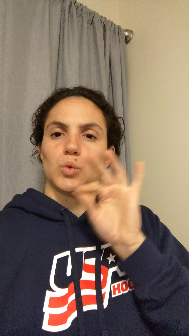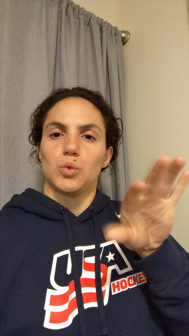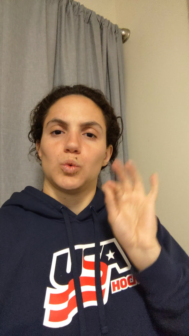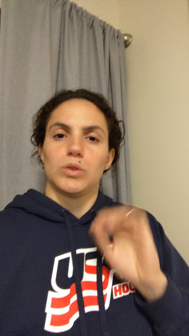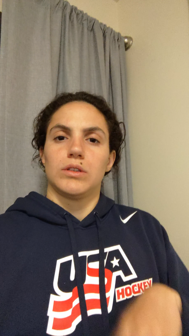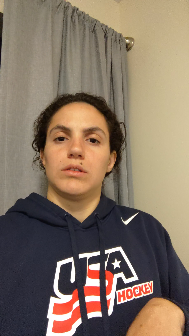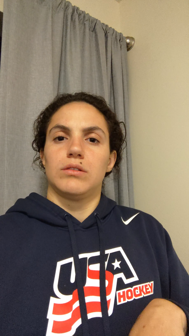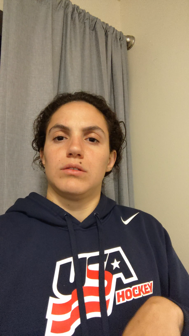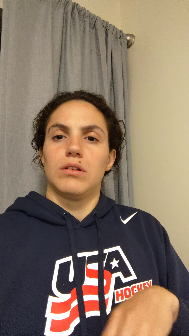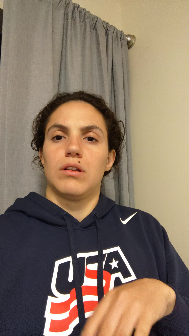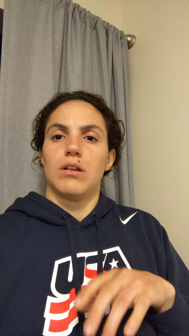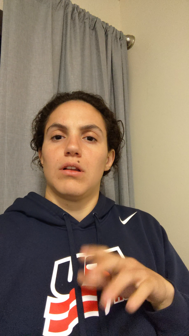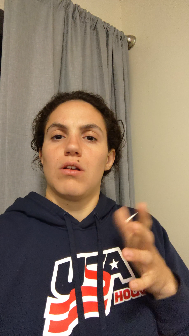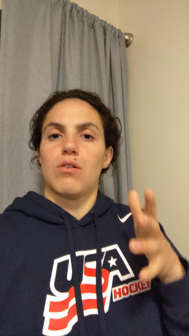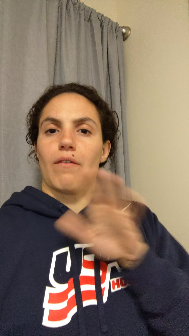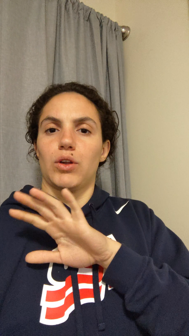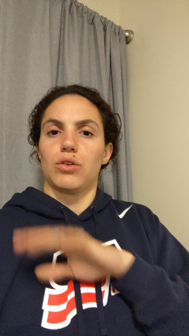cover